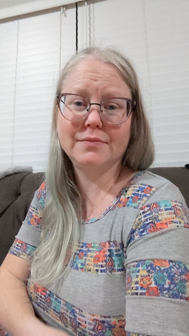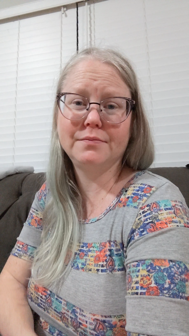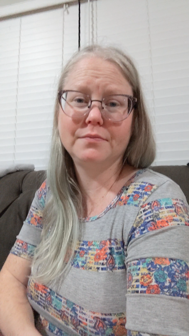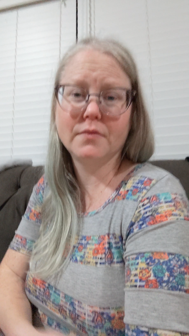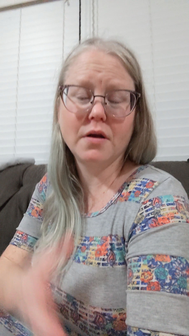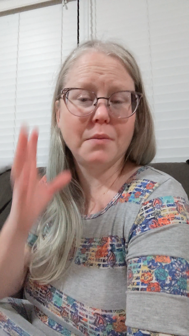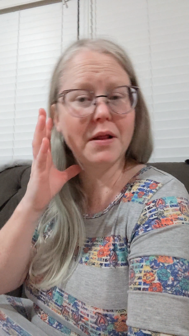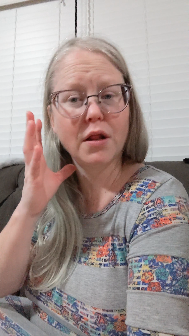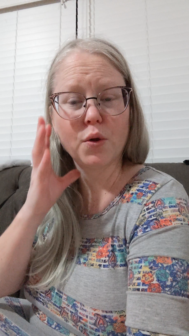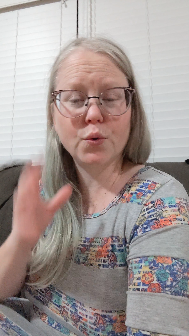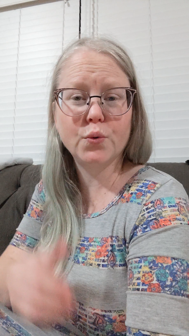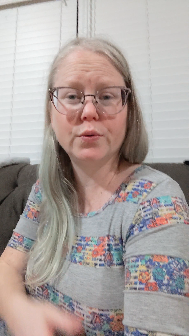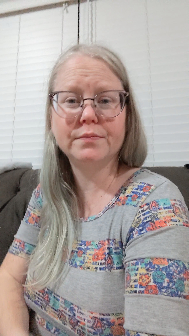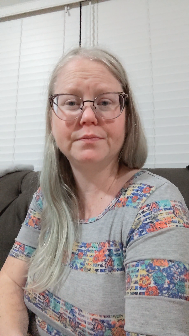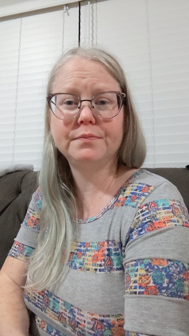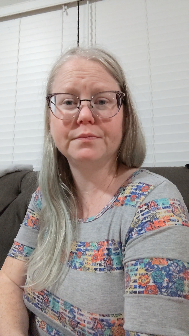pillow